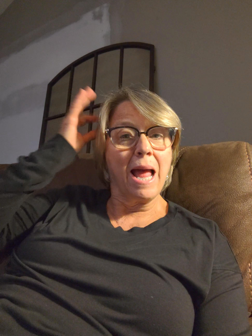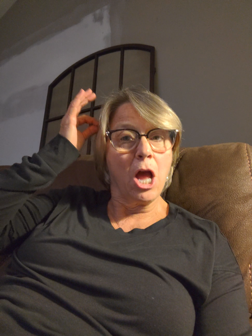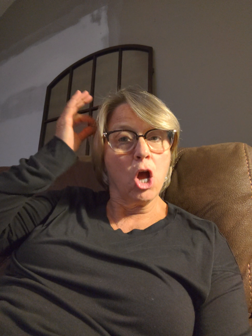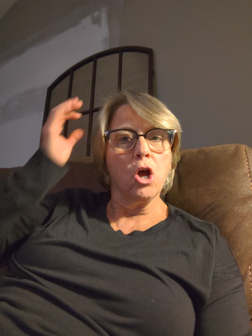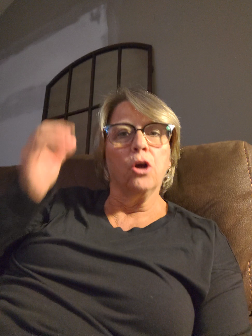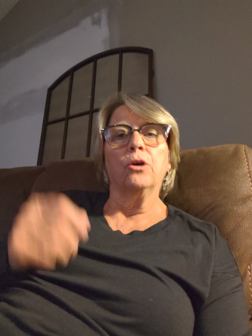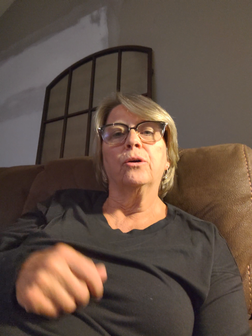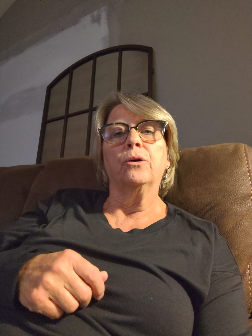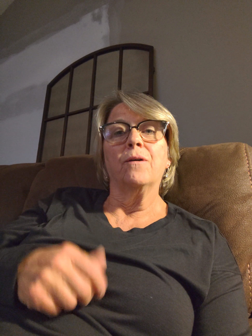hair